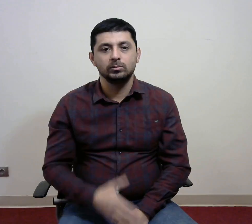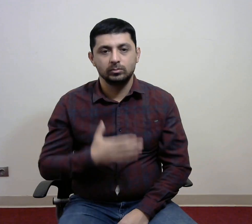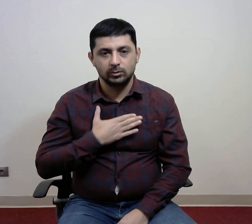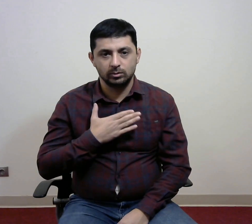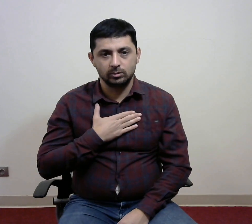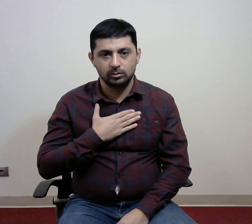mən